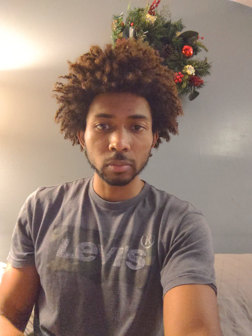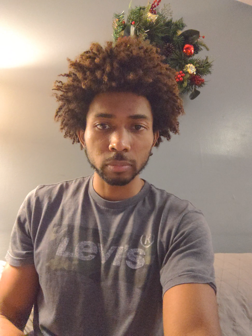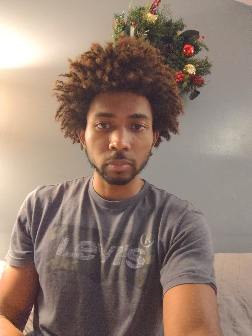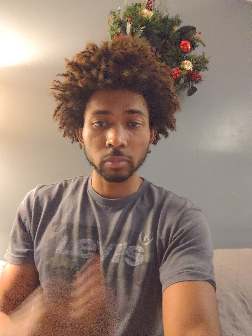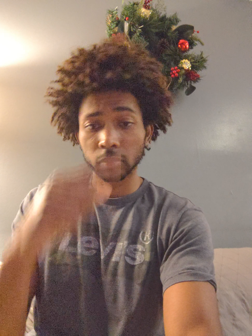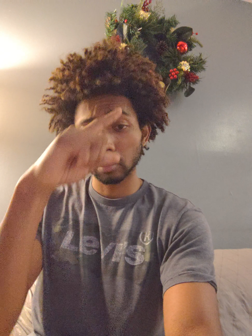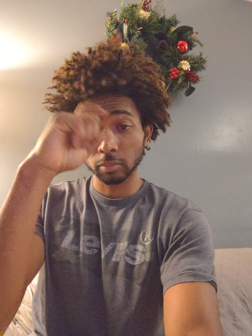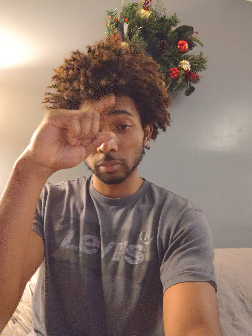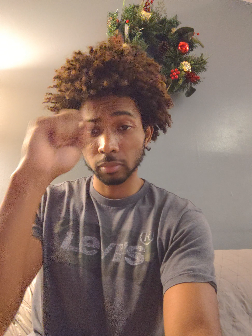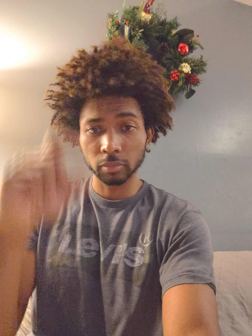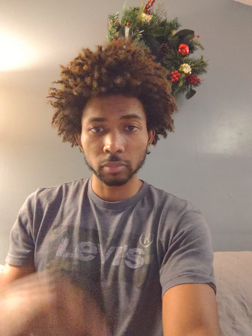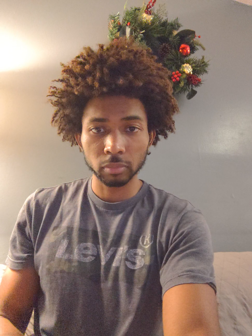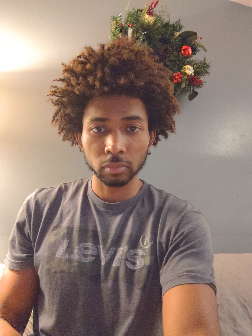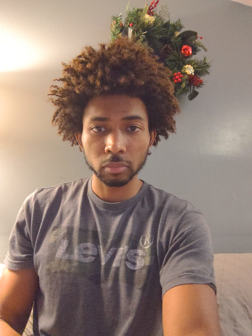because